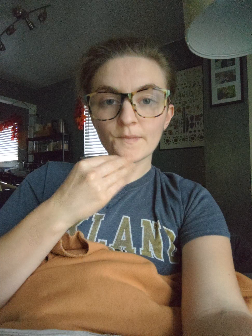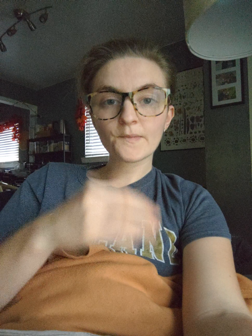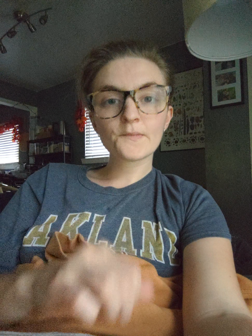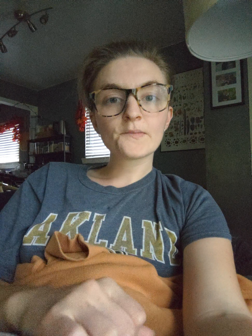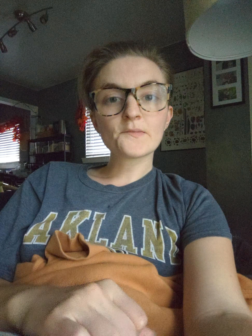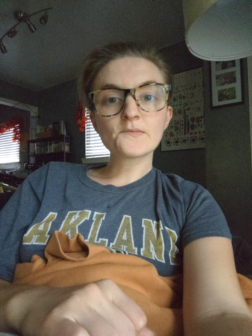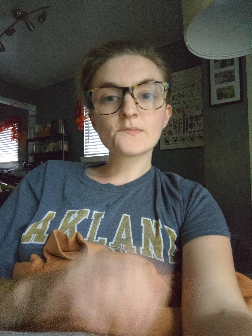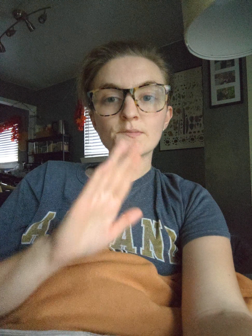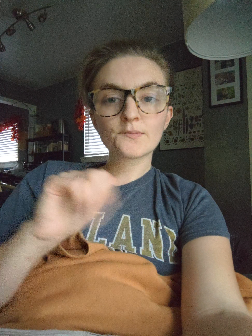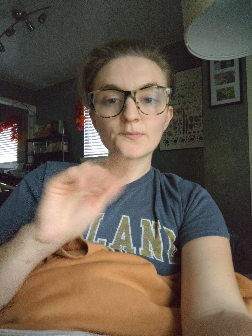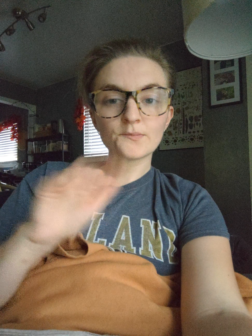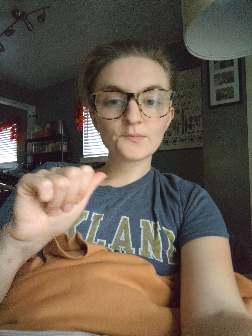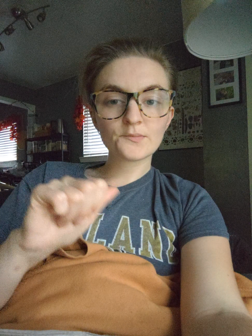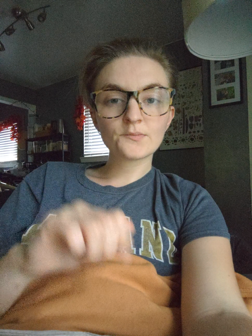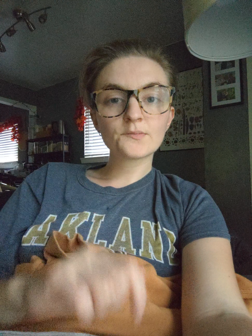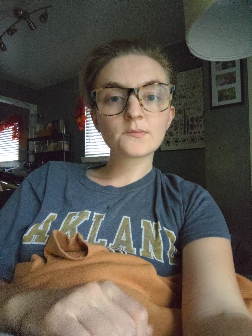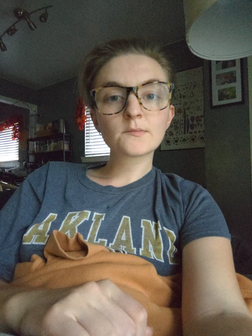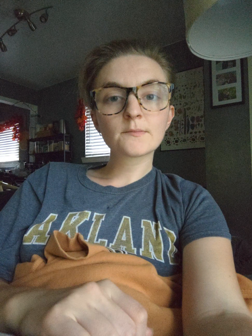baa baa